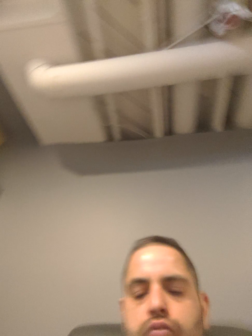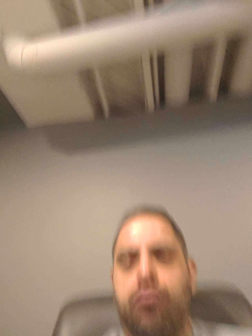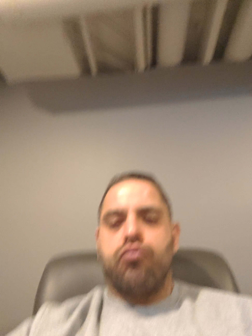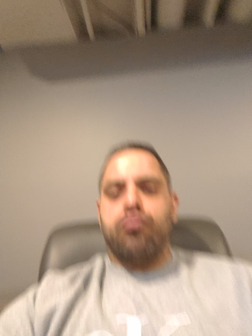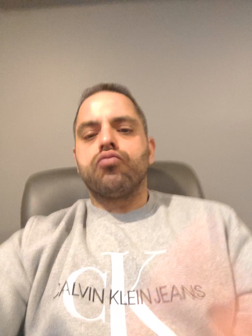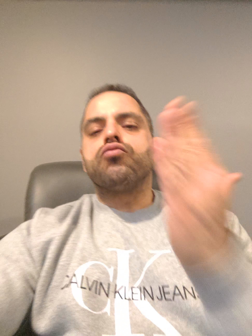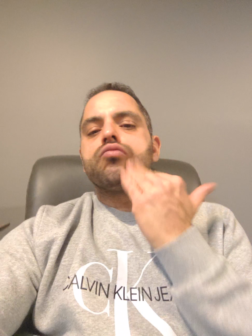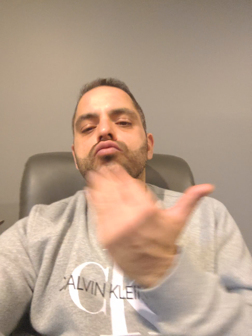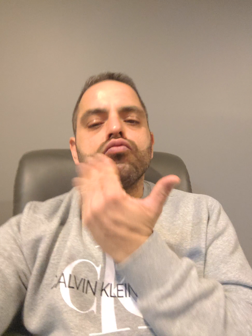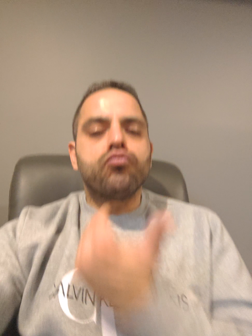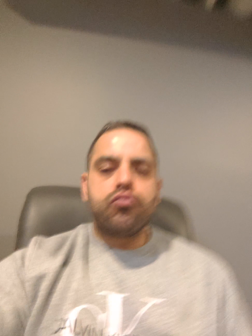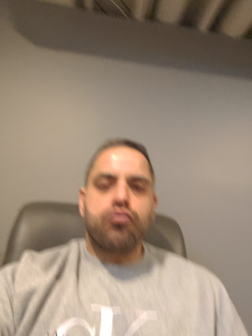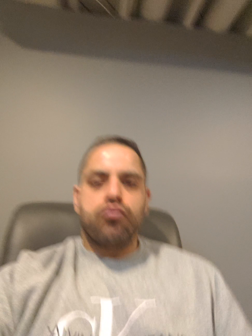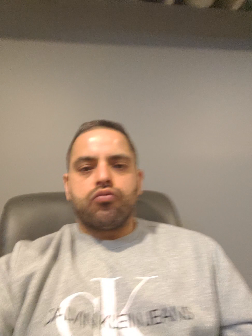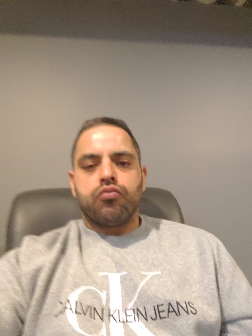napkin